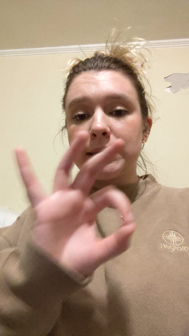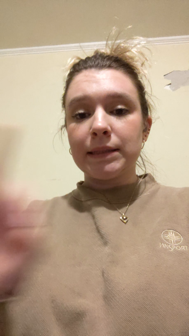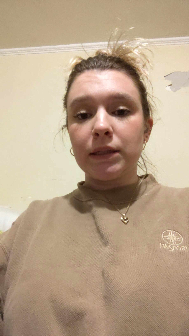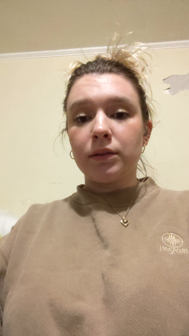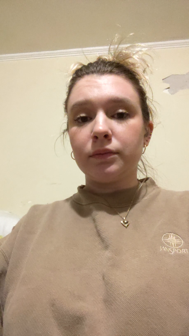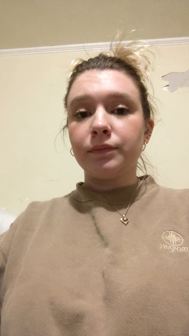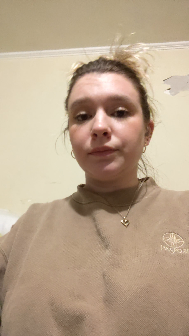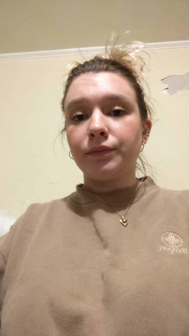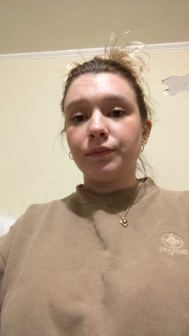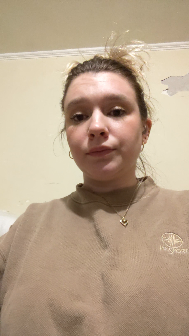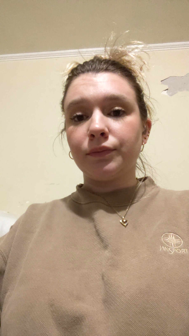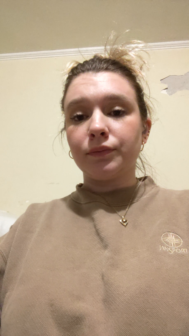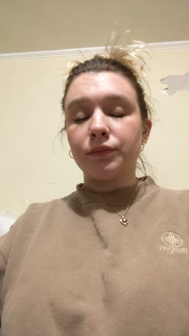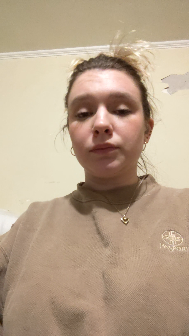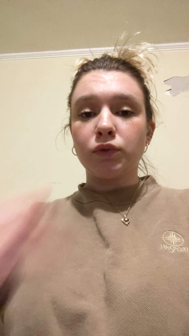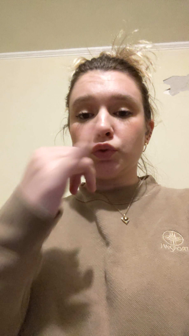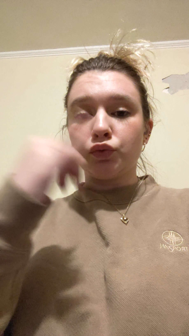draw